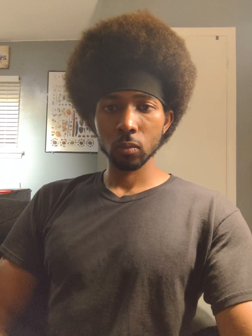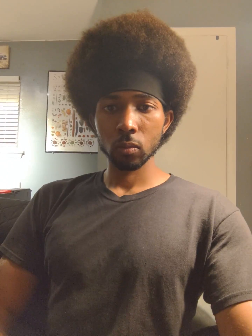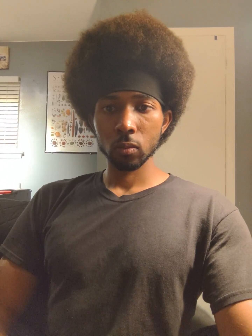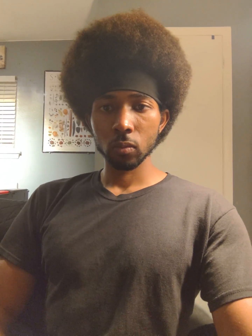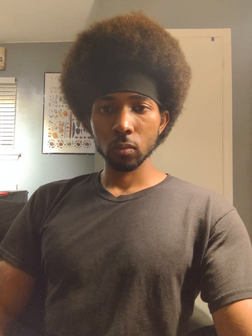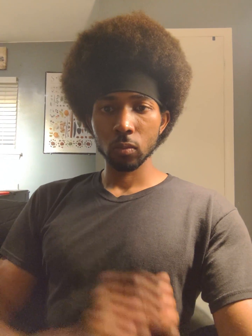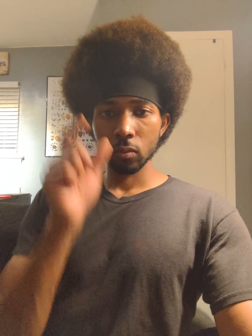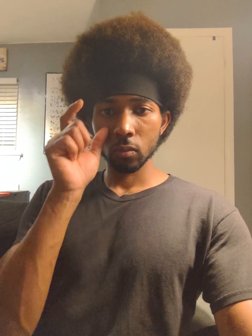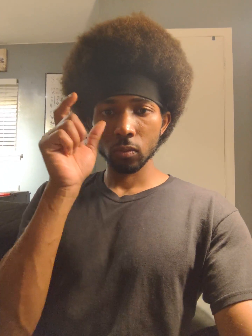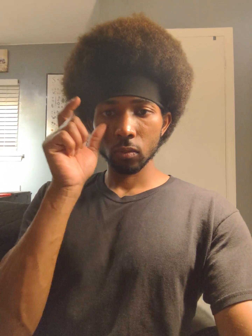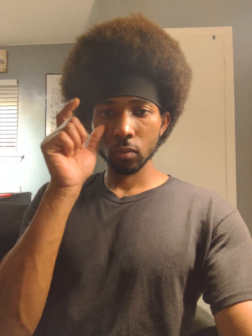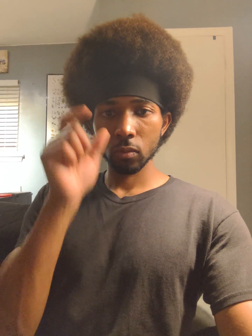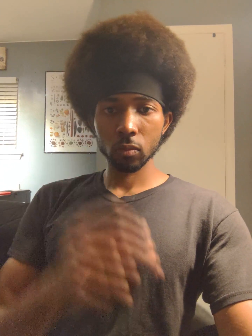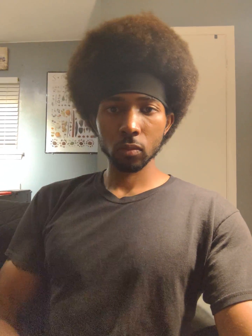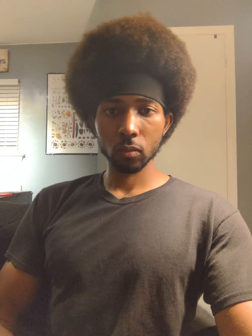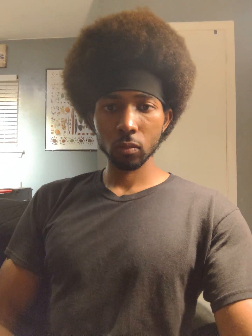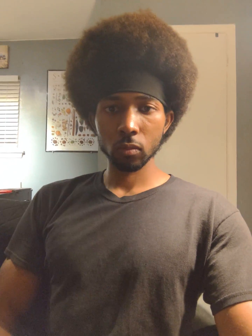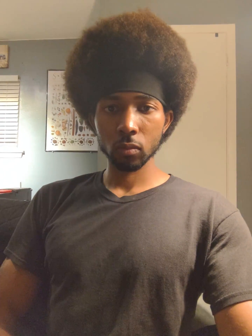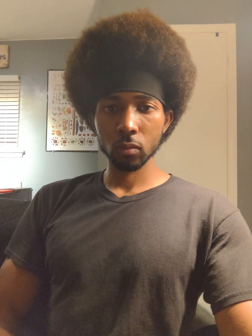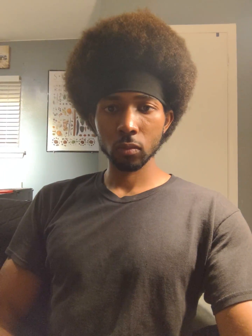glasses